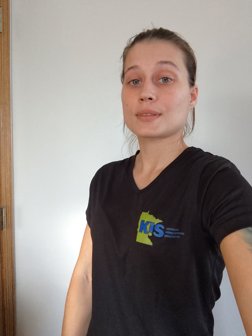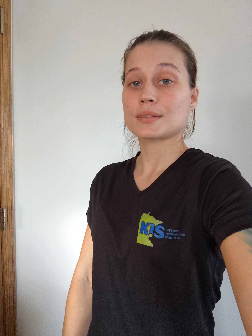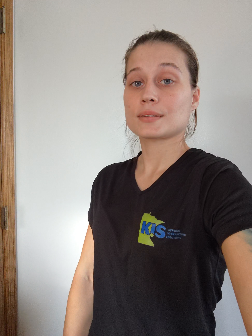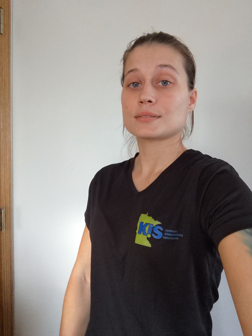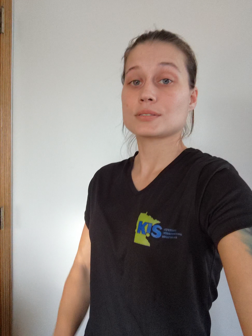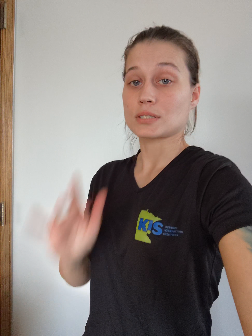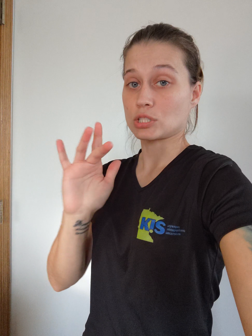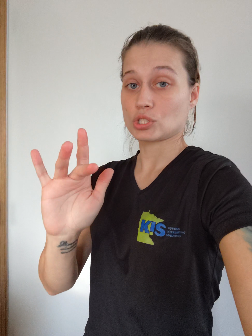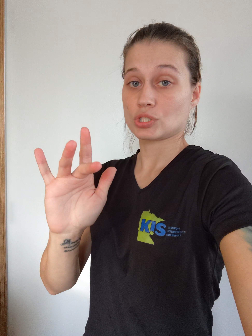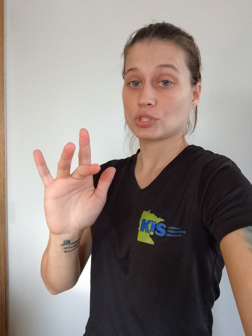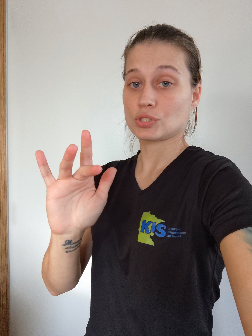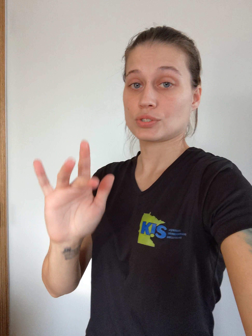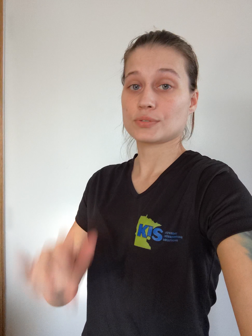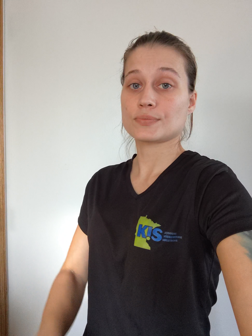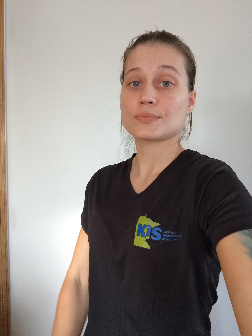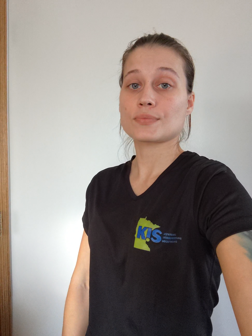touch